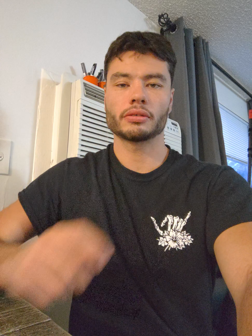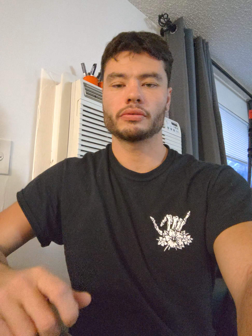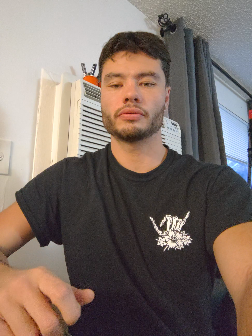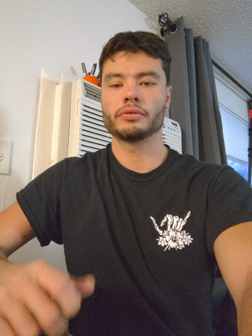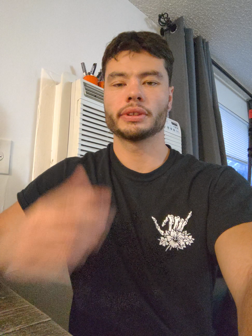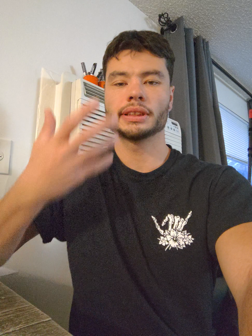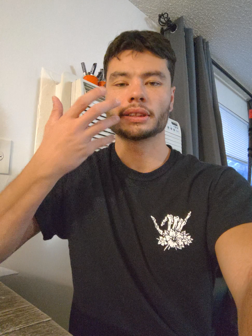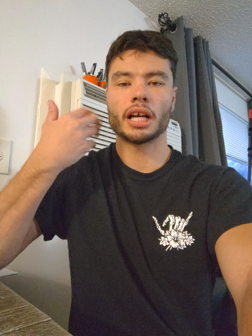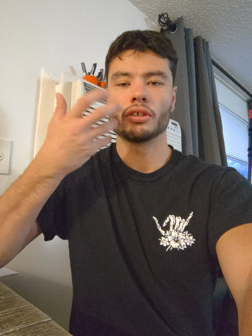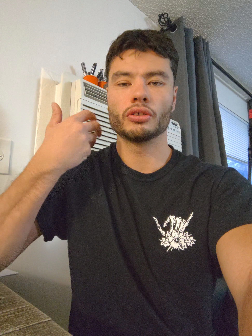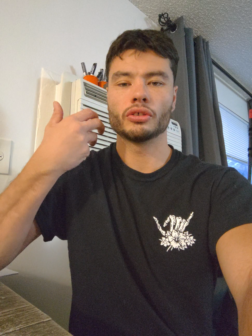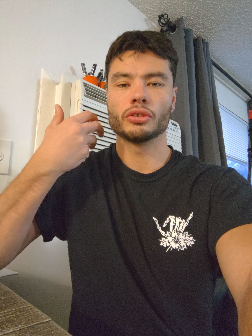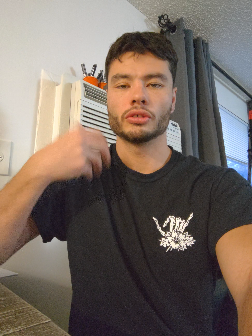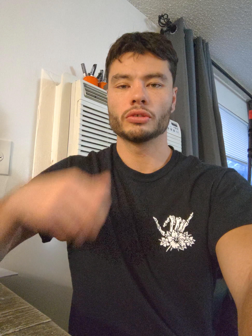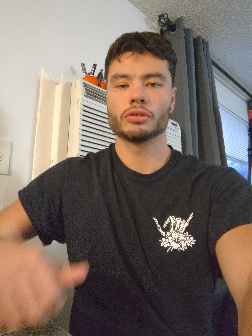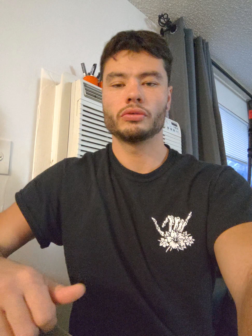tiger